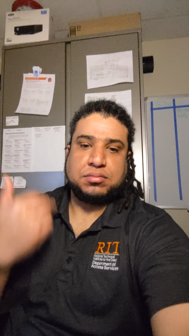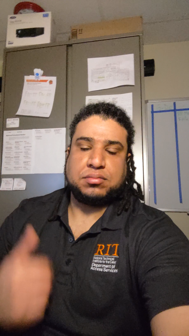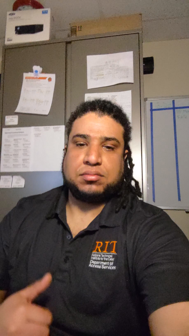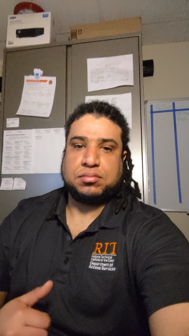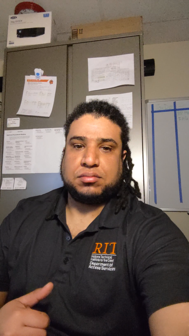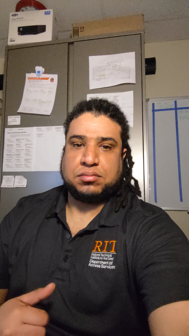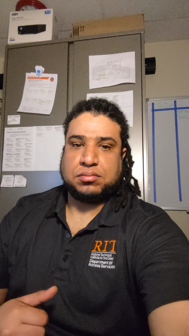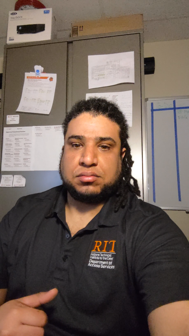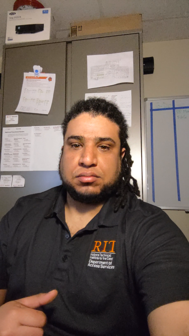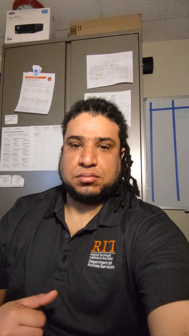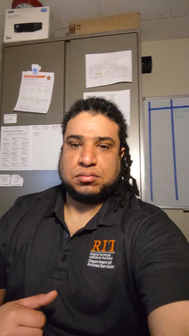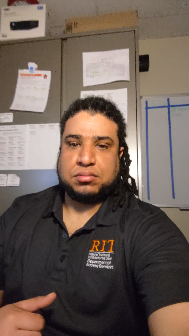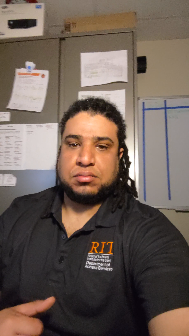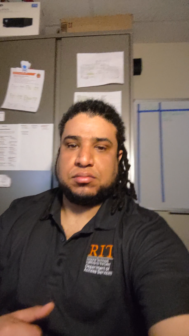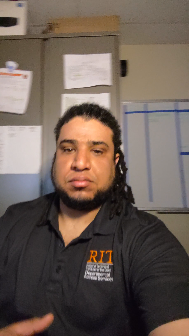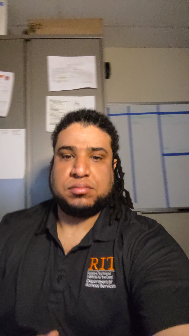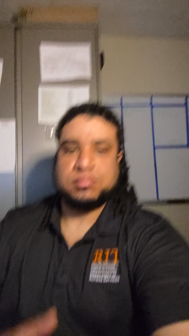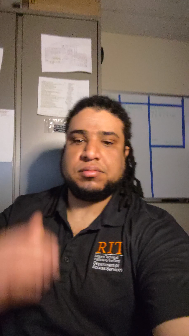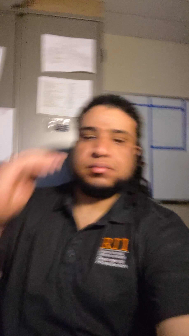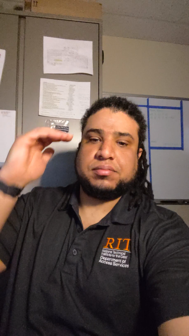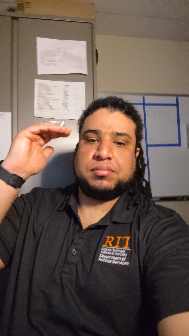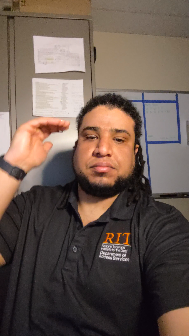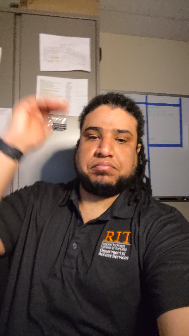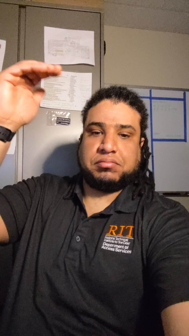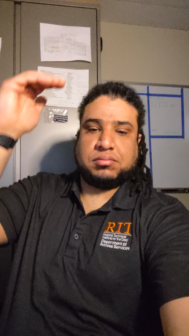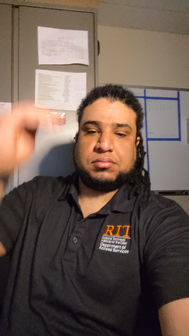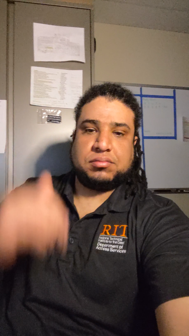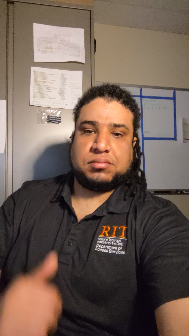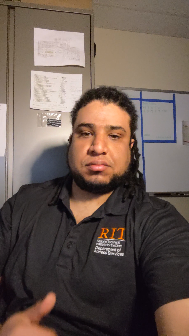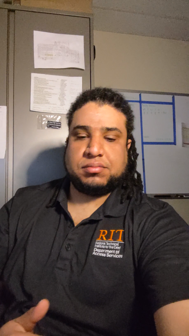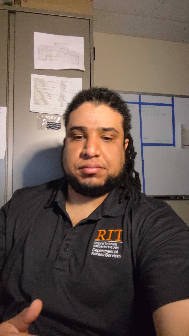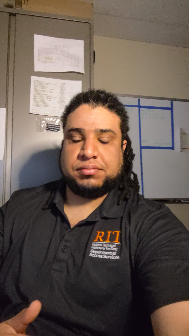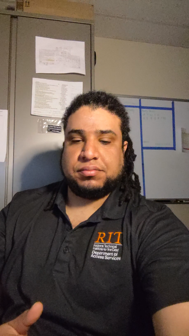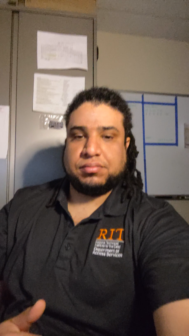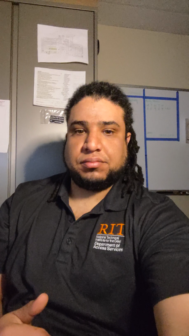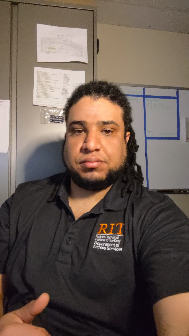big